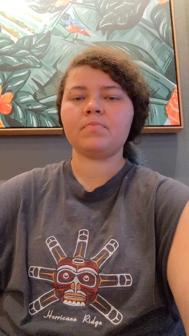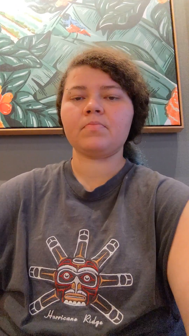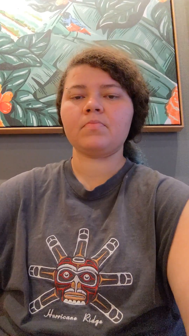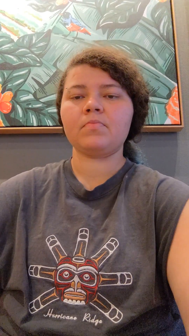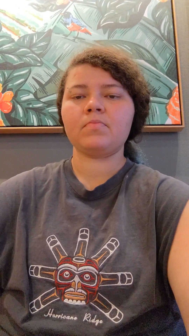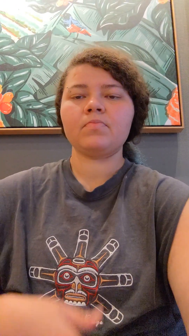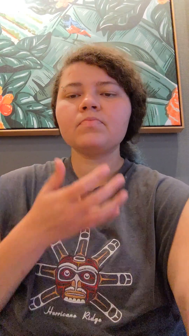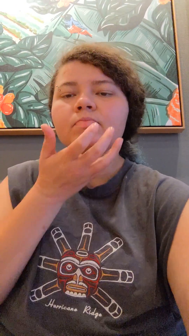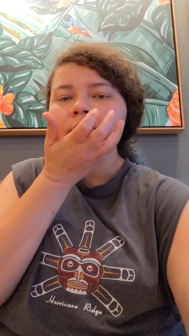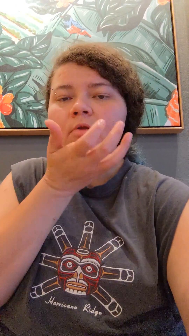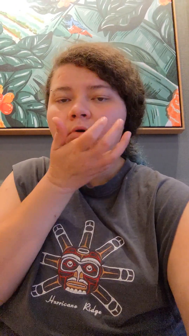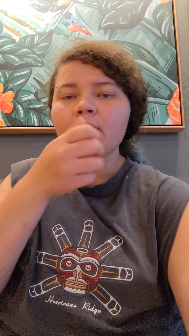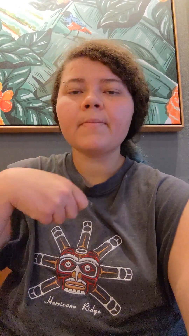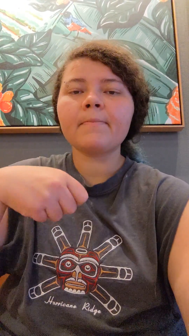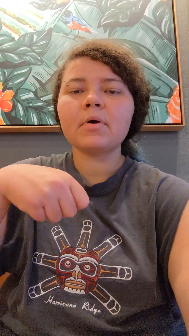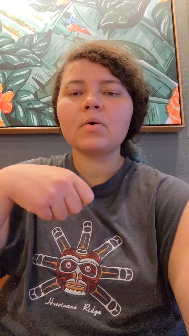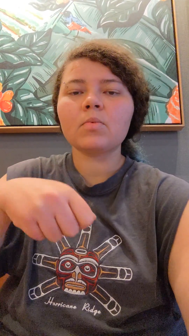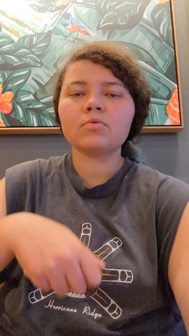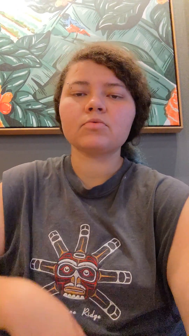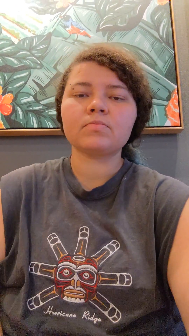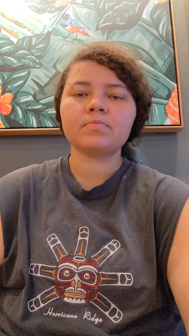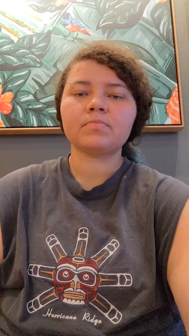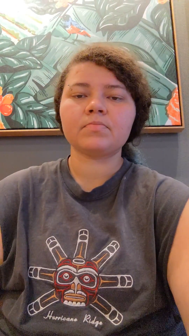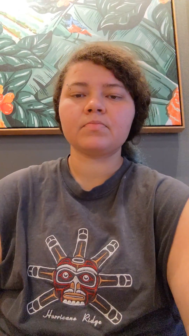lawn mower